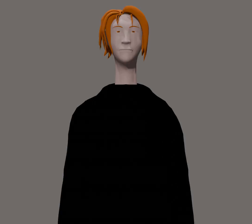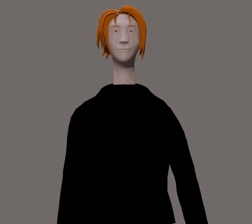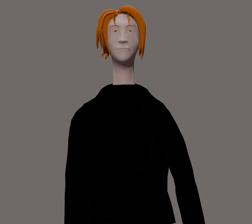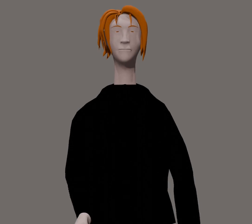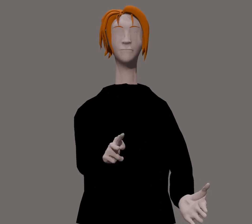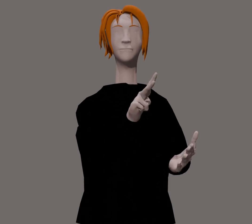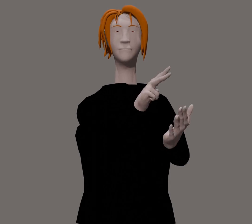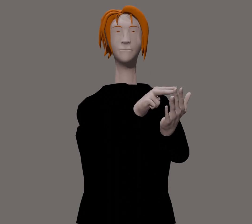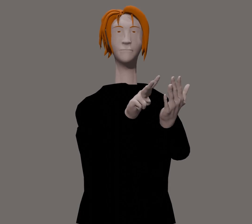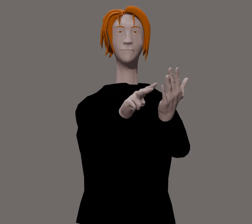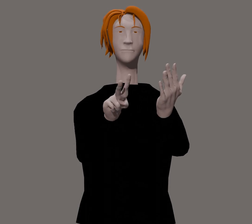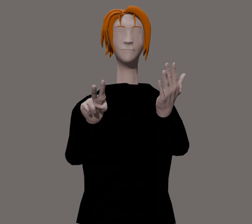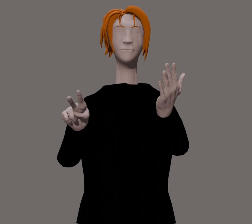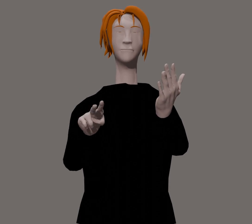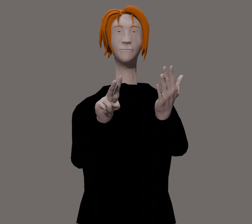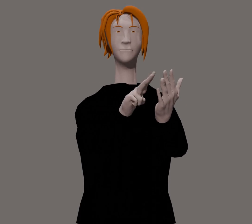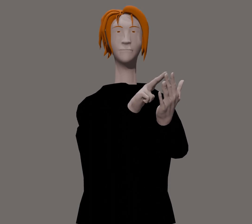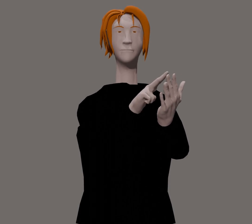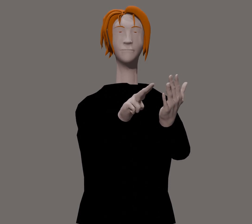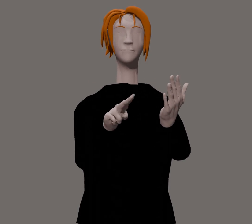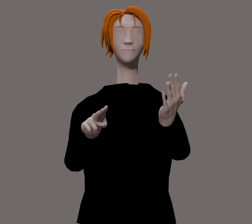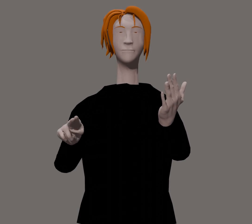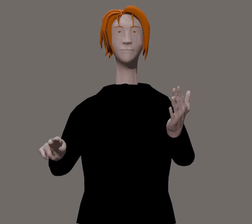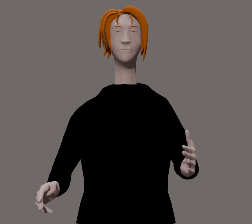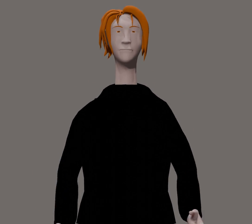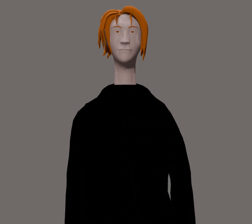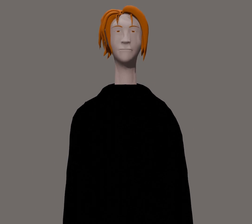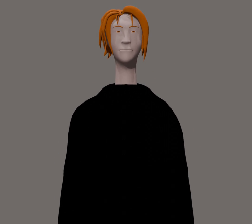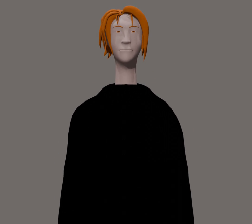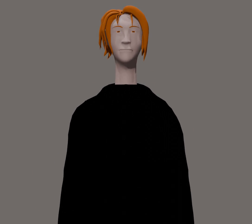Browsing